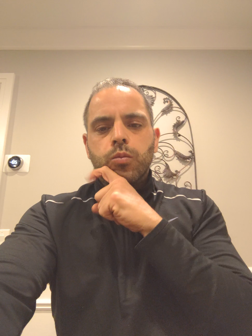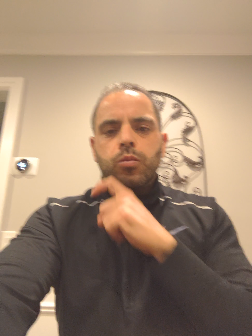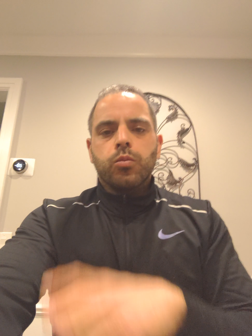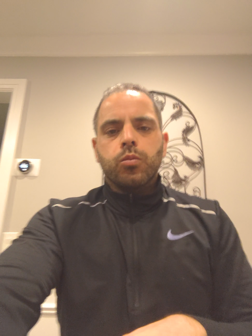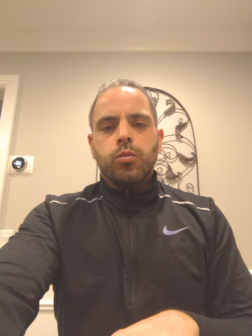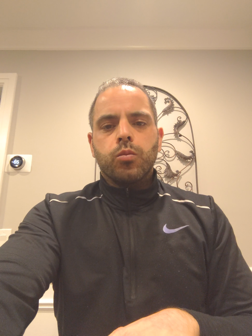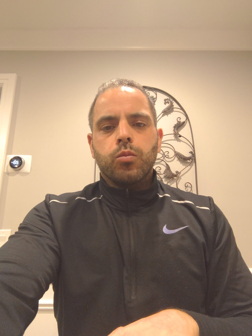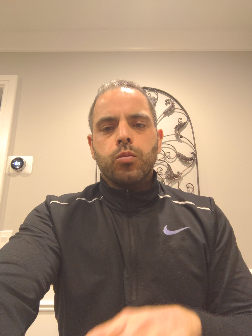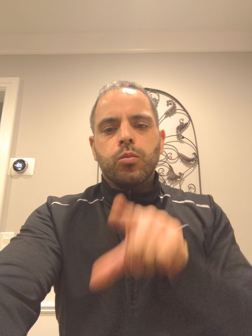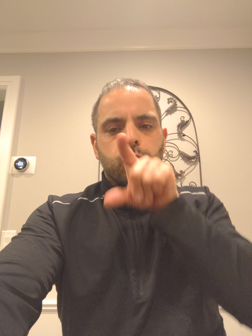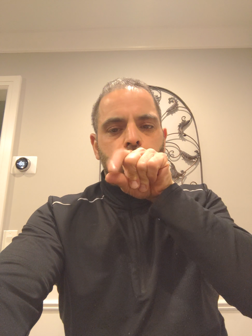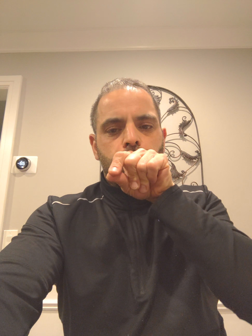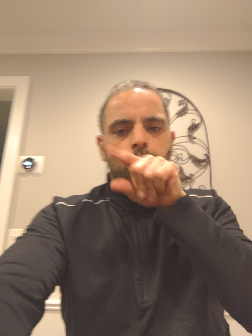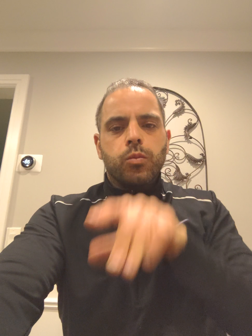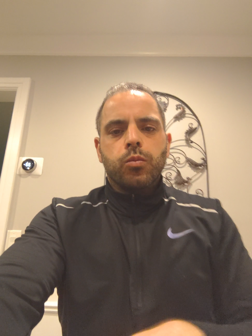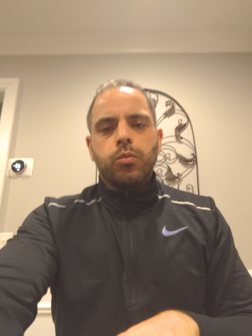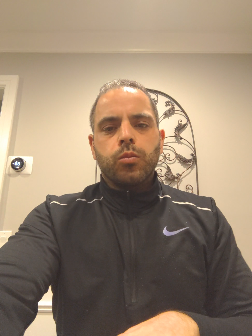goose